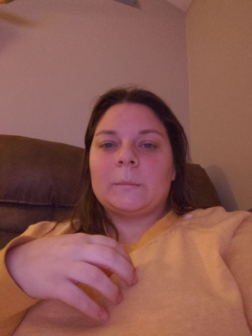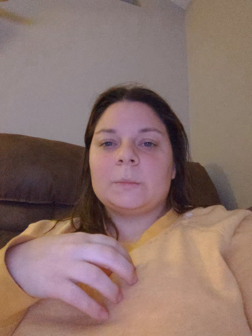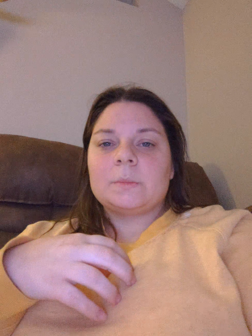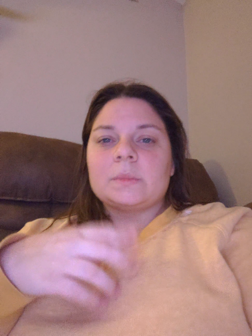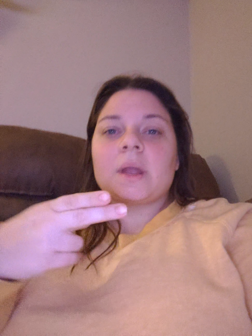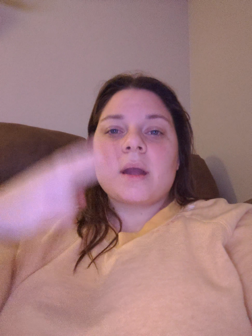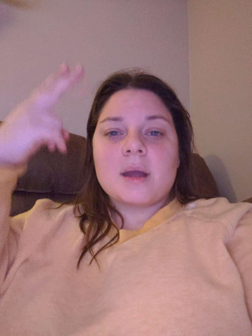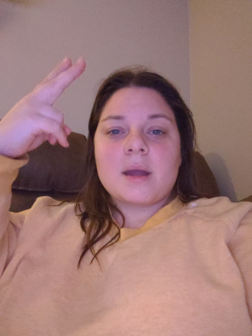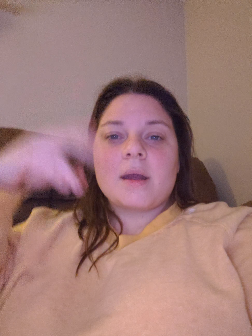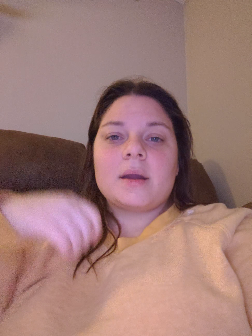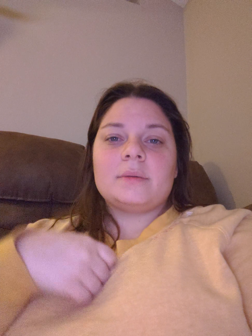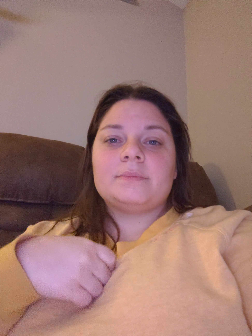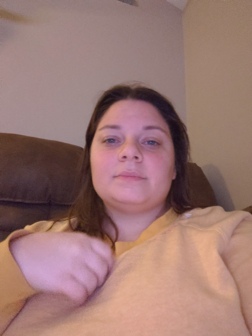high